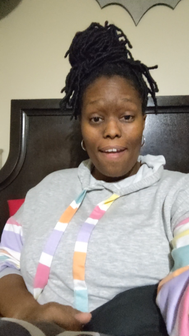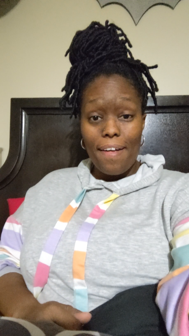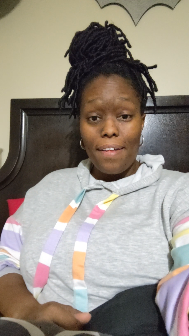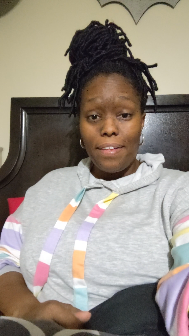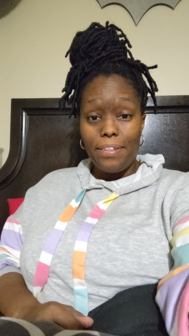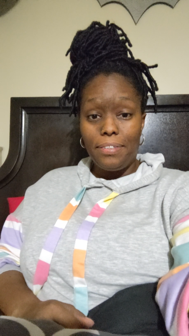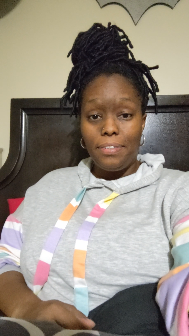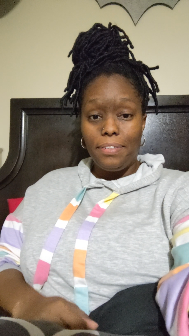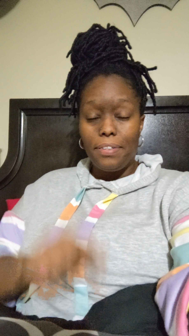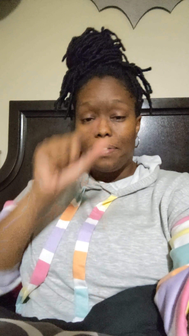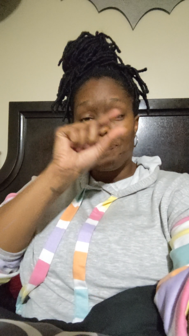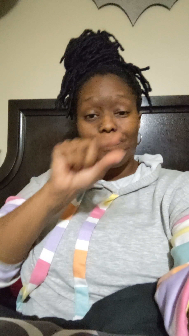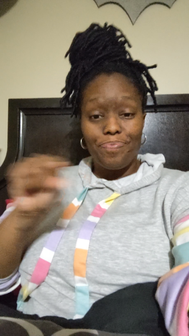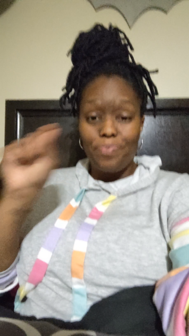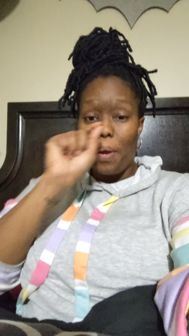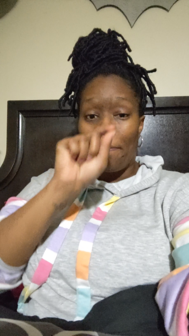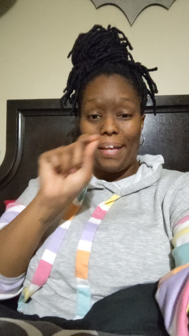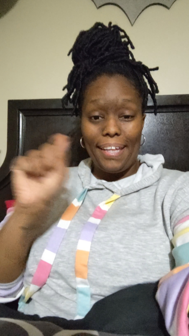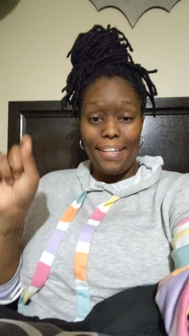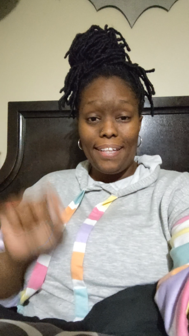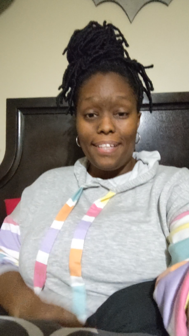peas